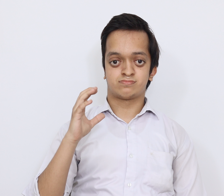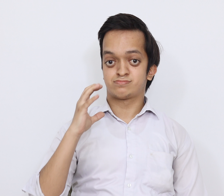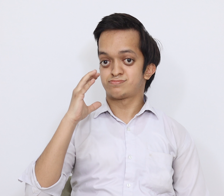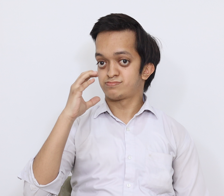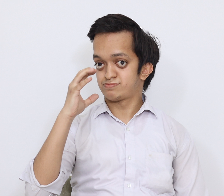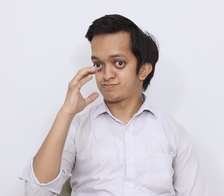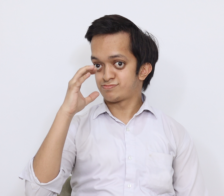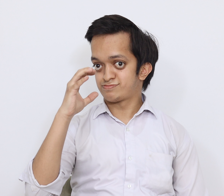stiff